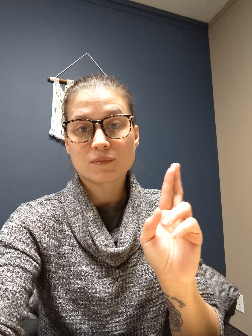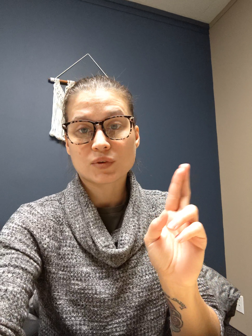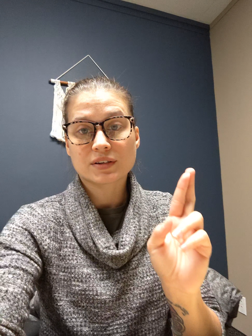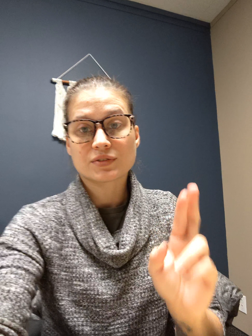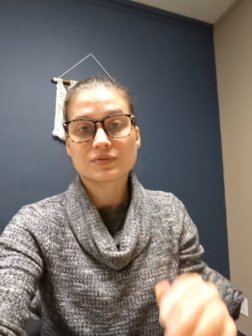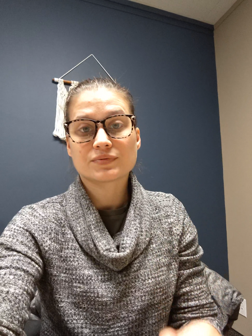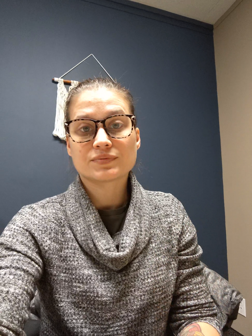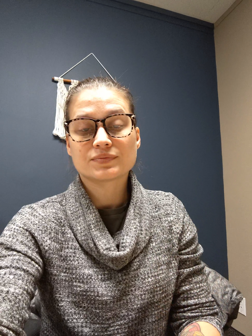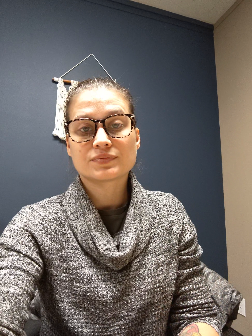refrigerator